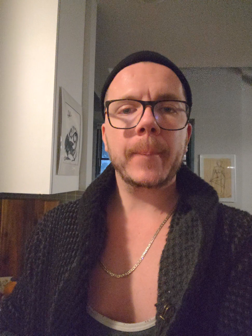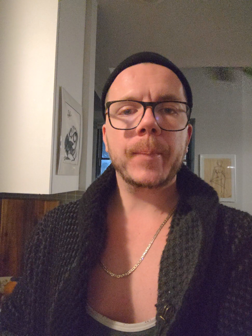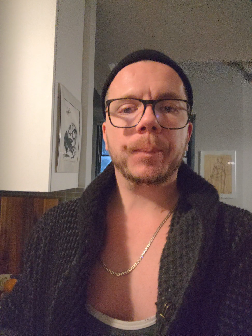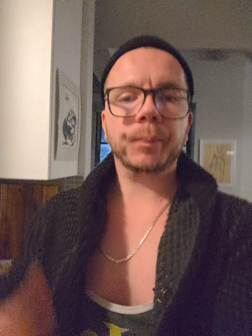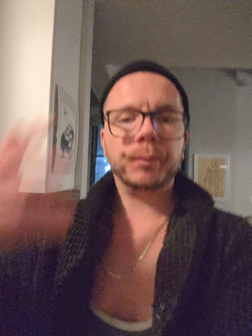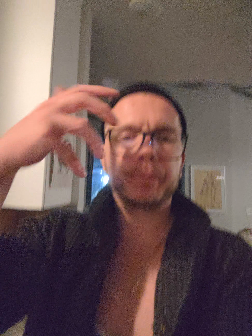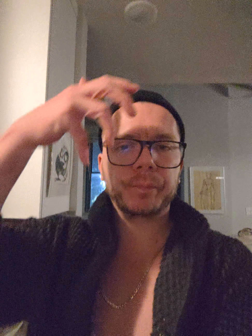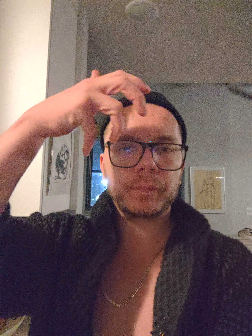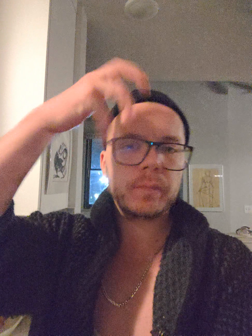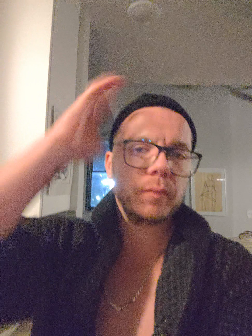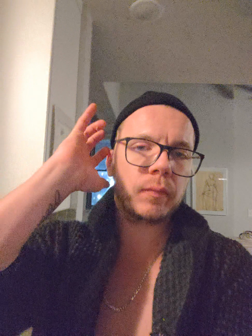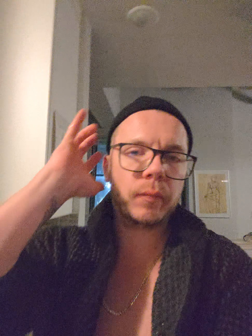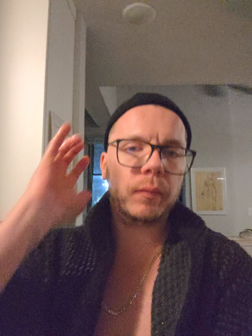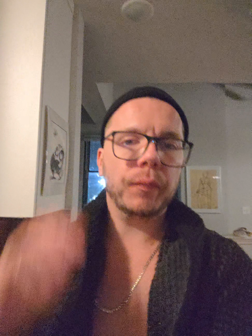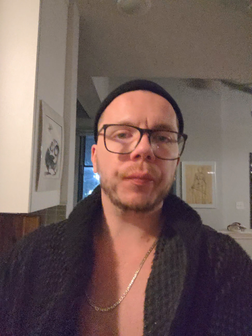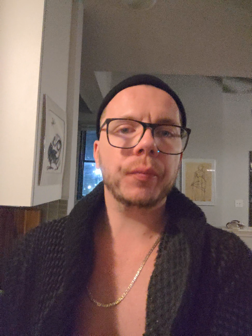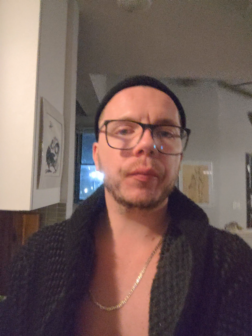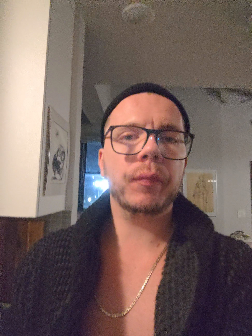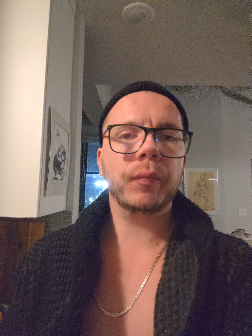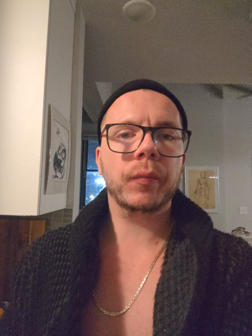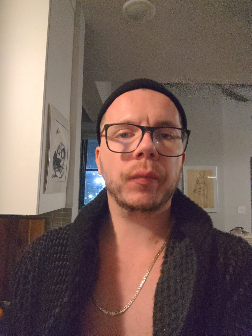lion